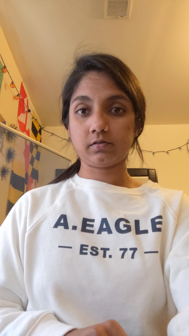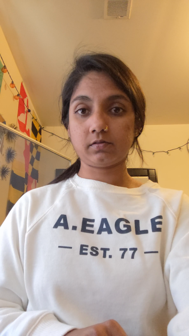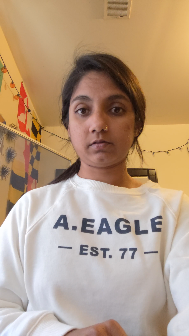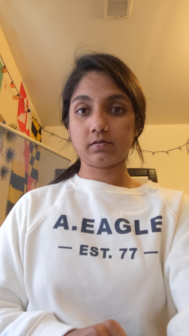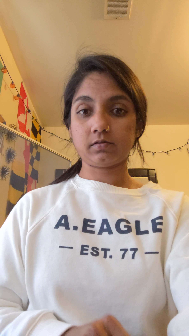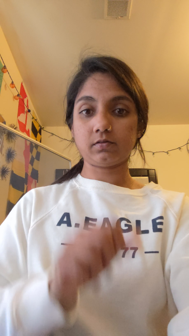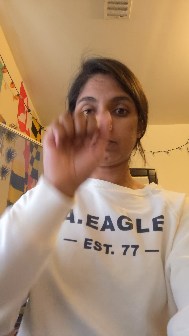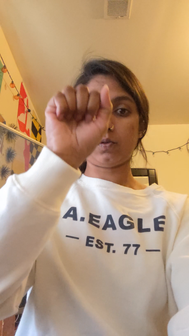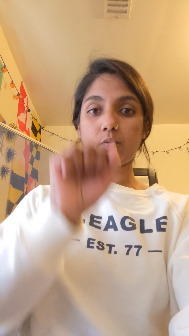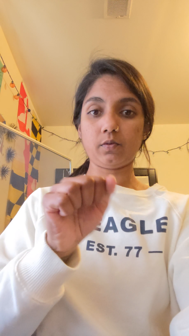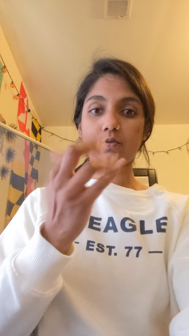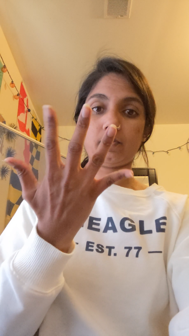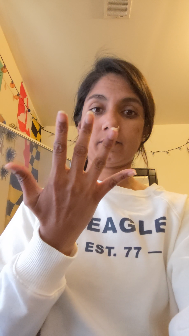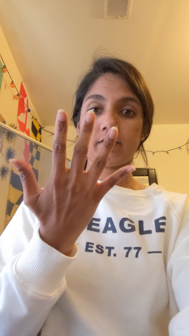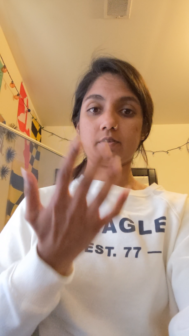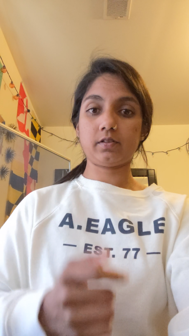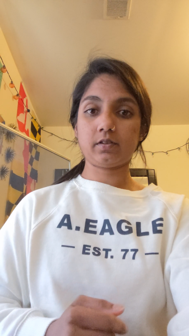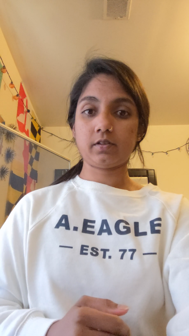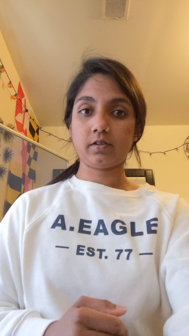gloves